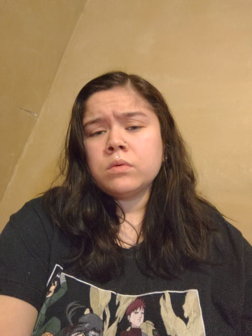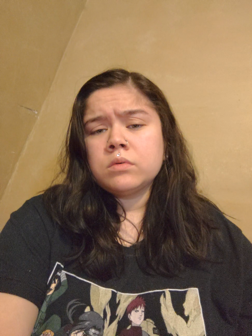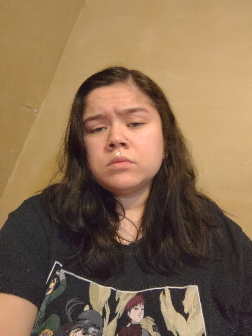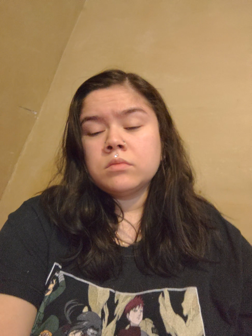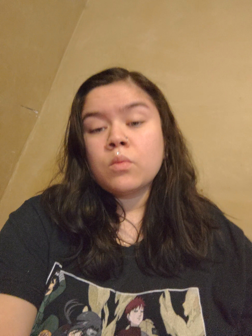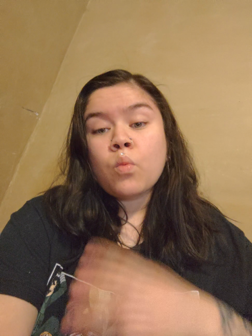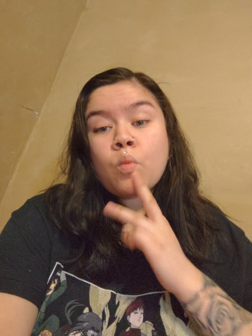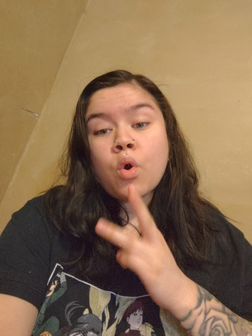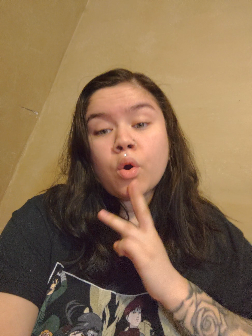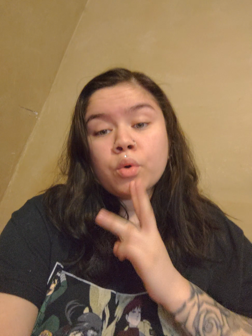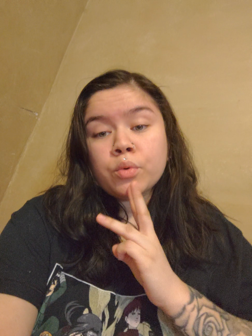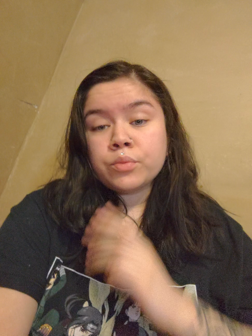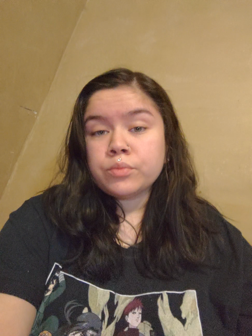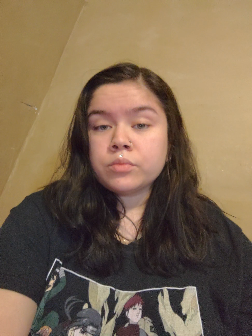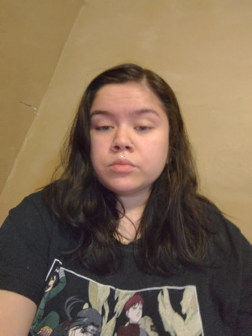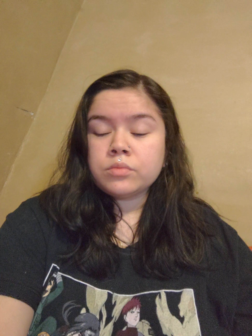water